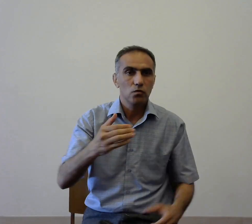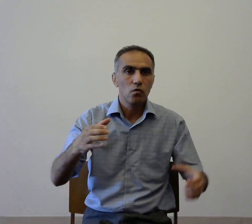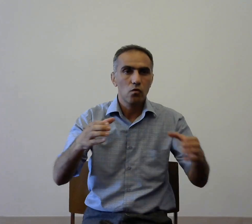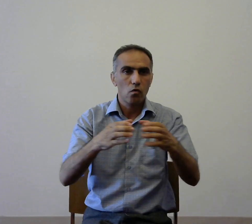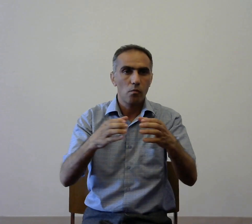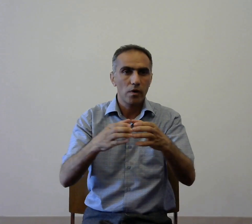komanda